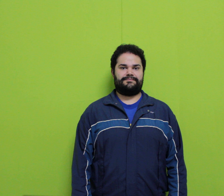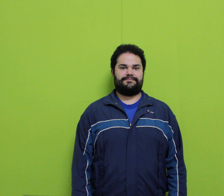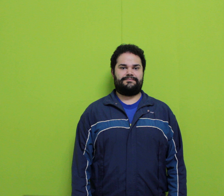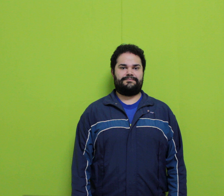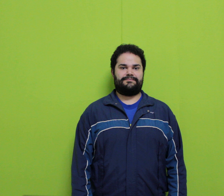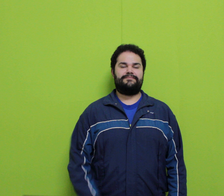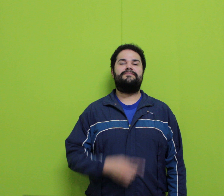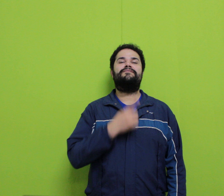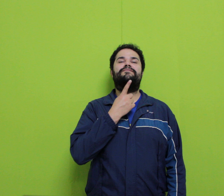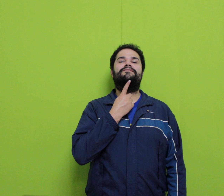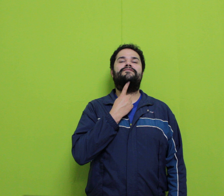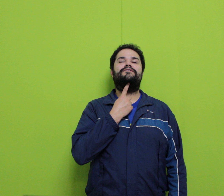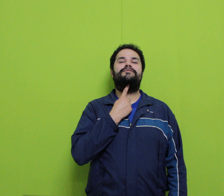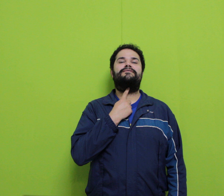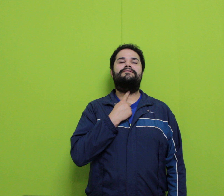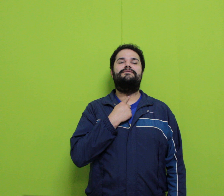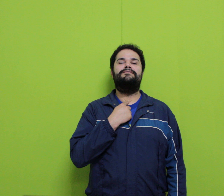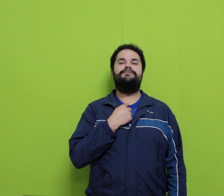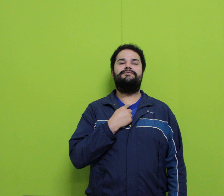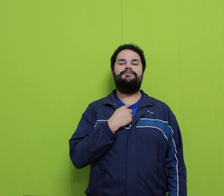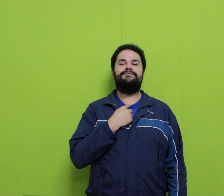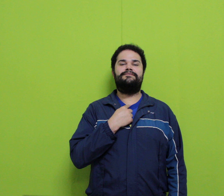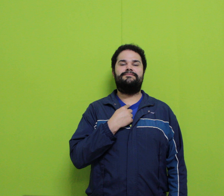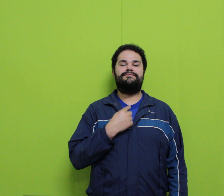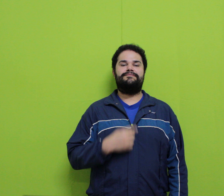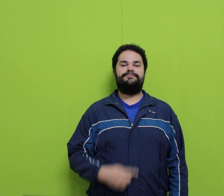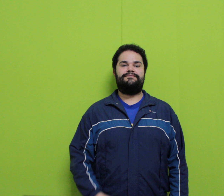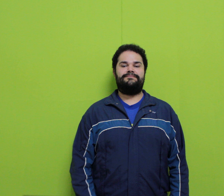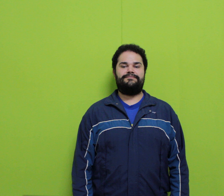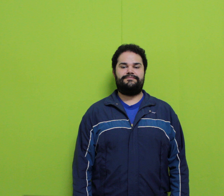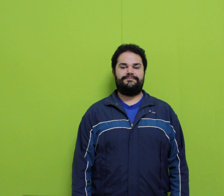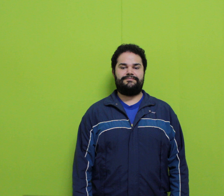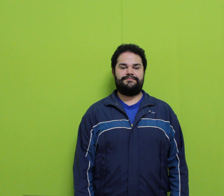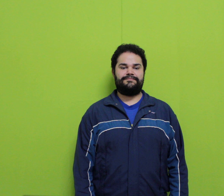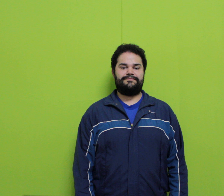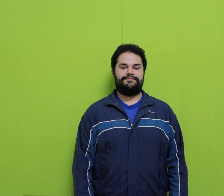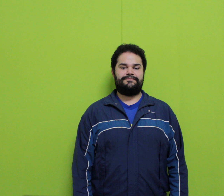vontade